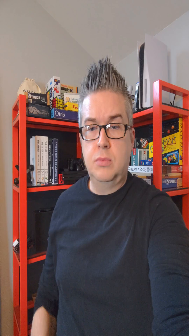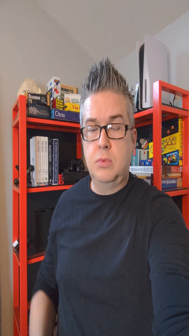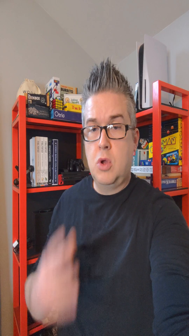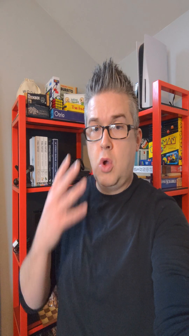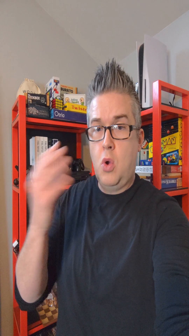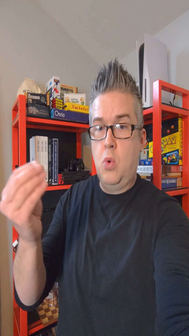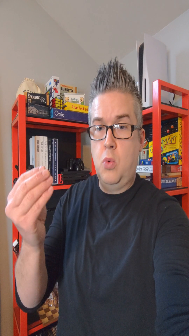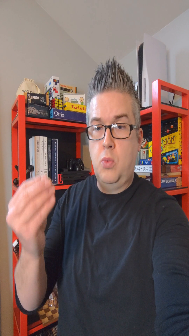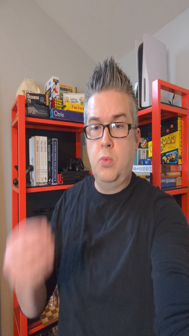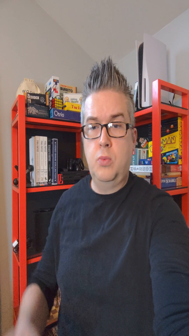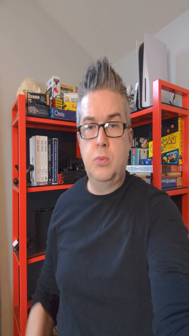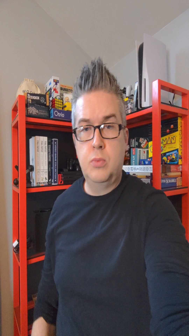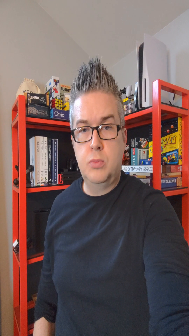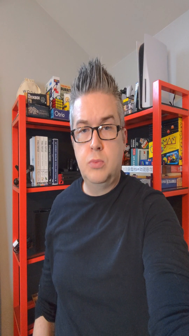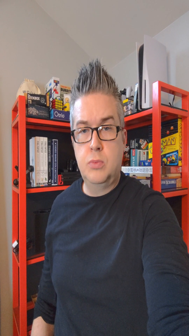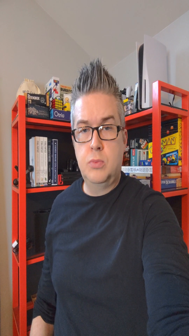go